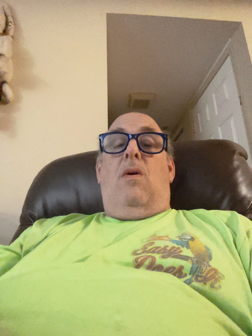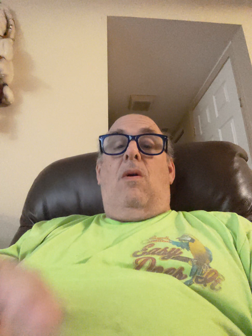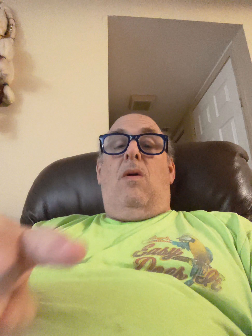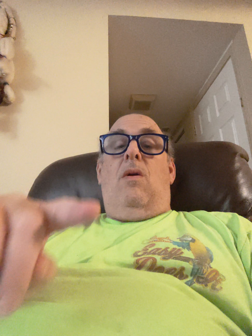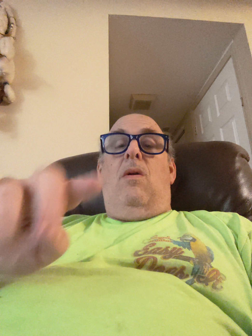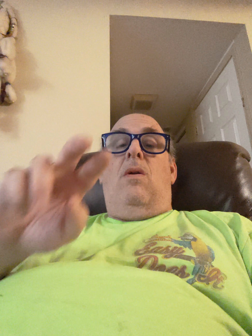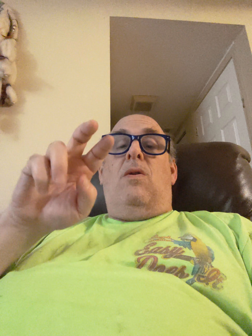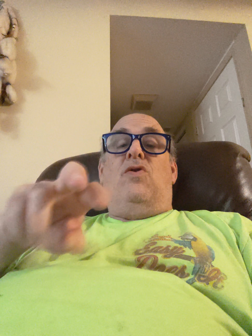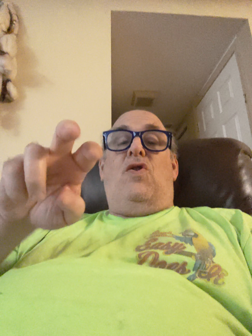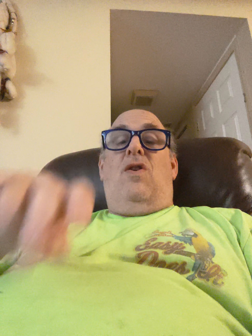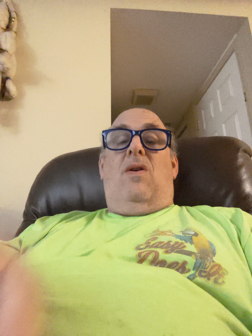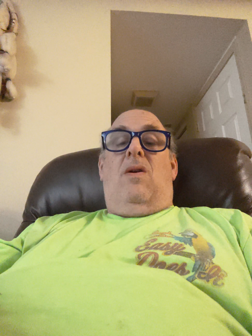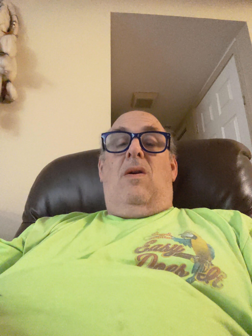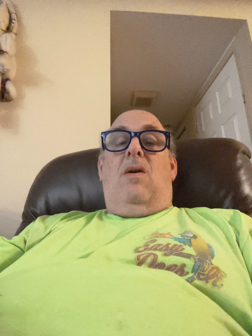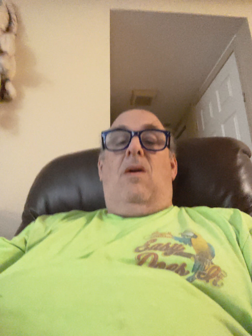chair